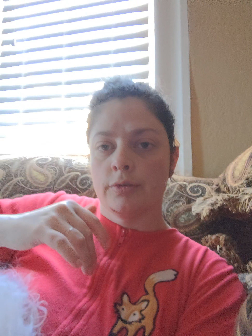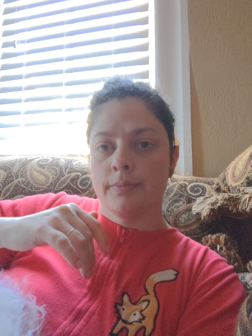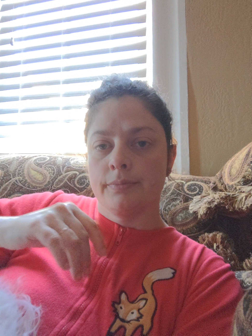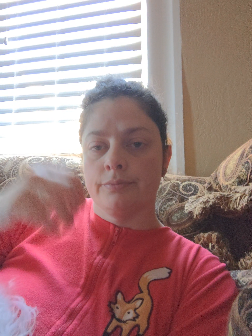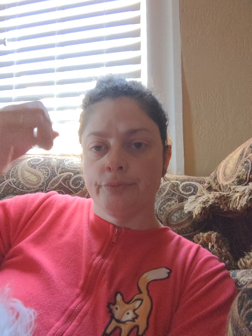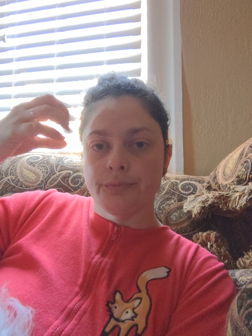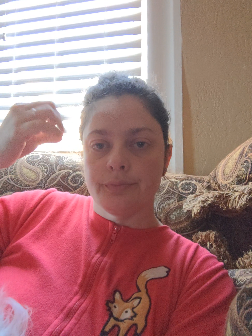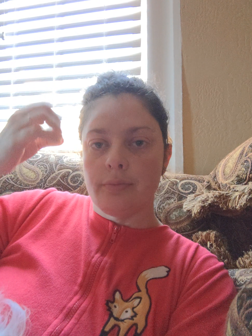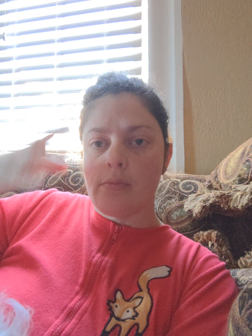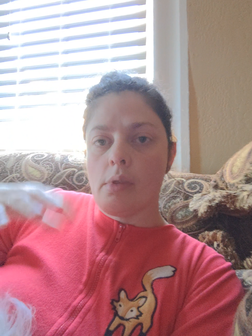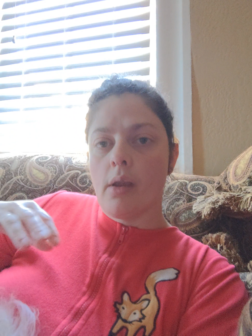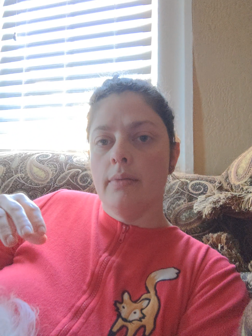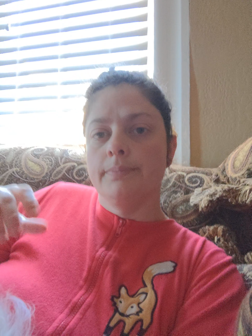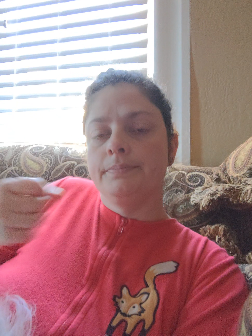shower